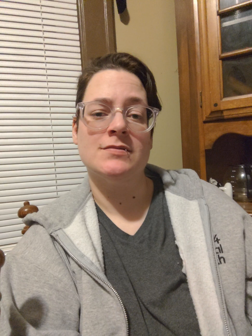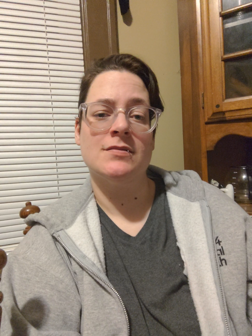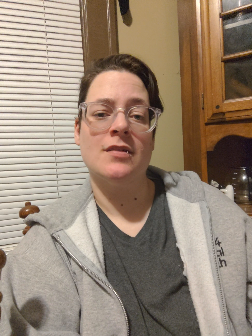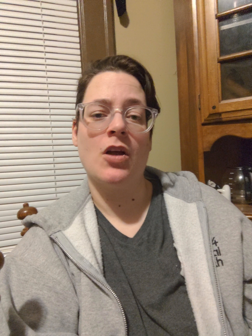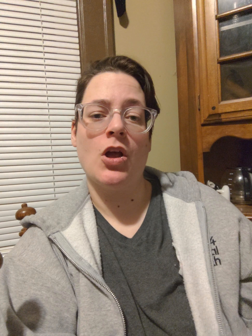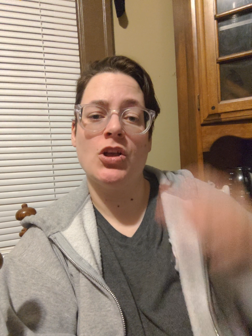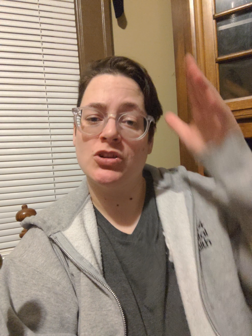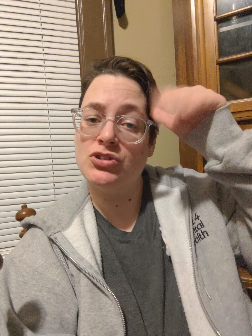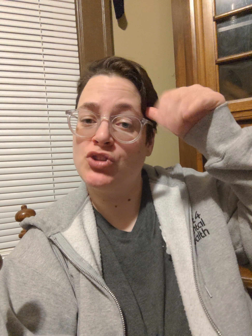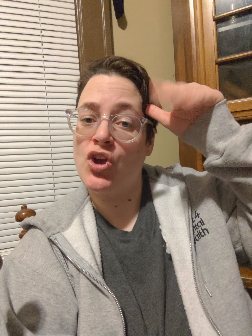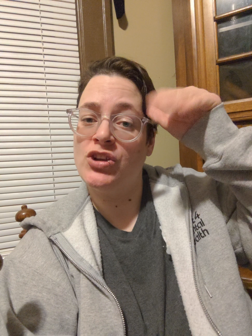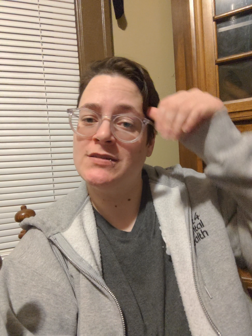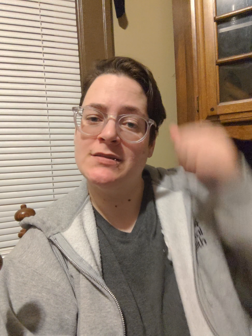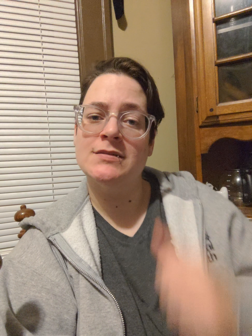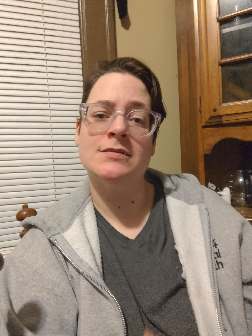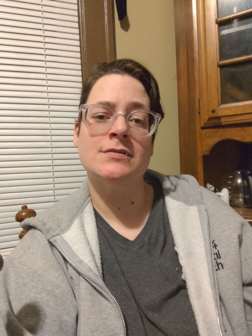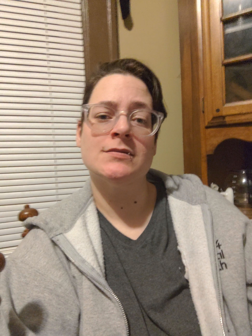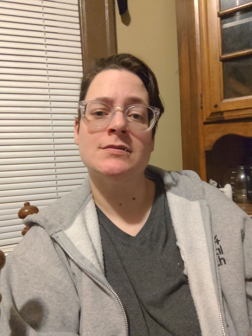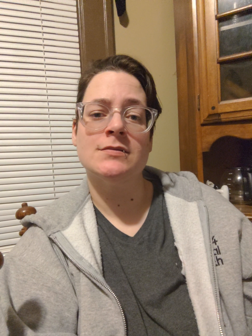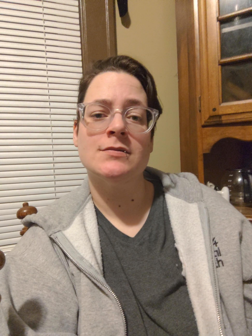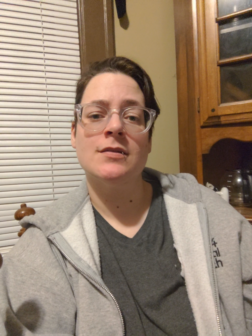donkey